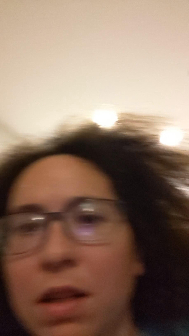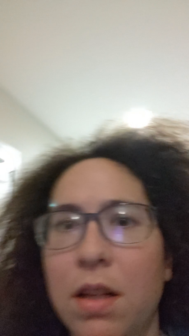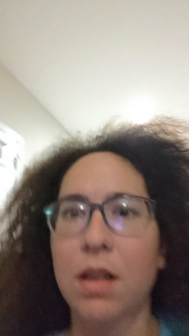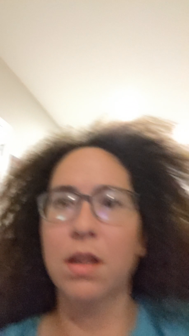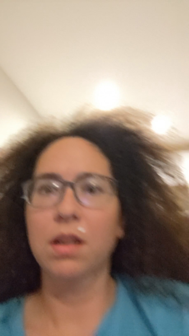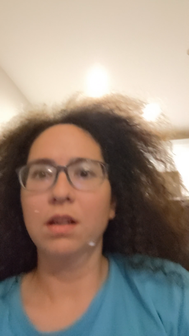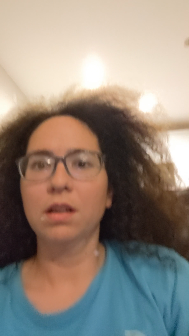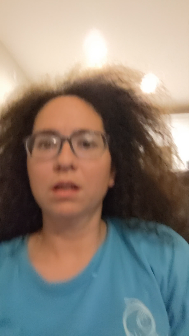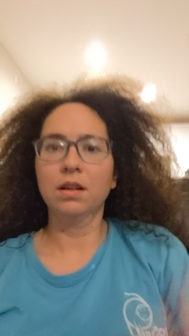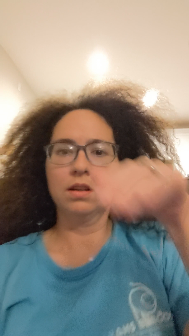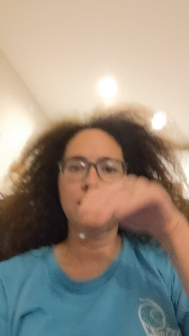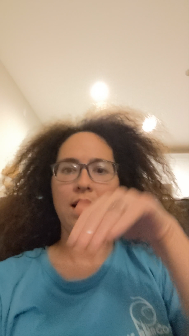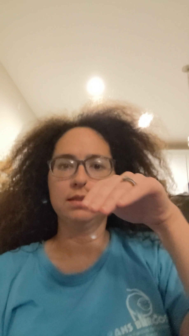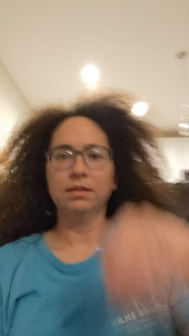doctor